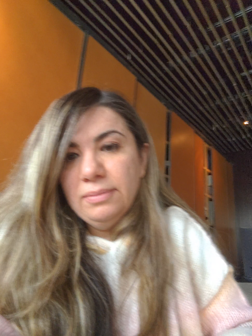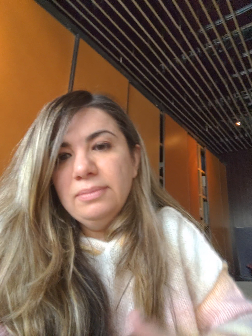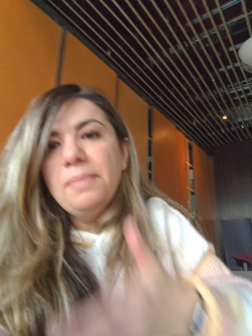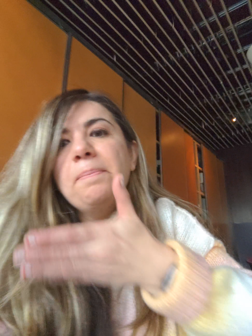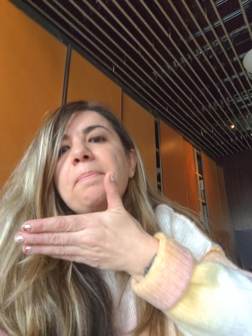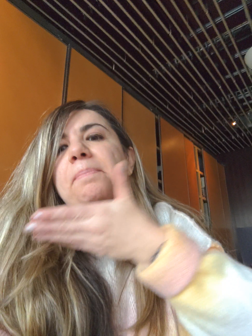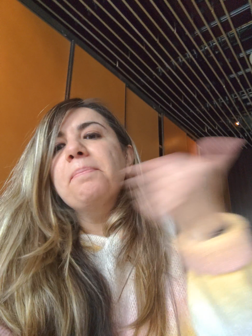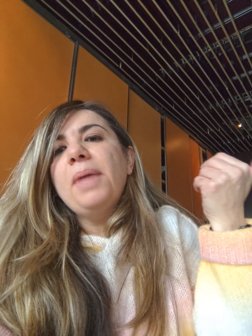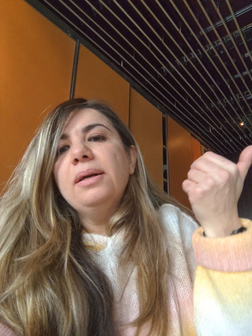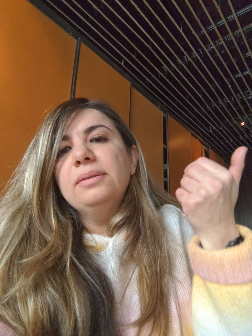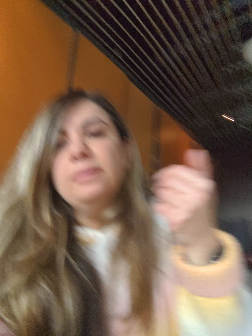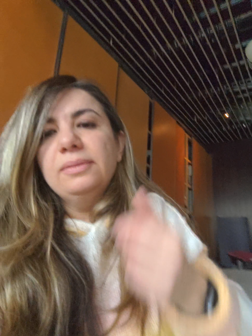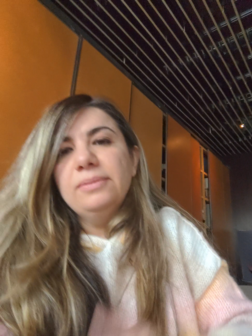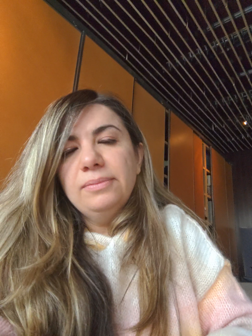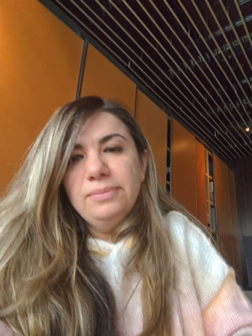better